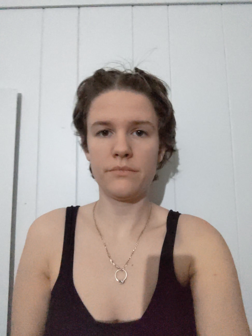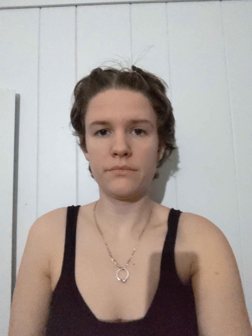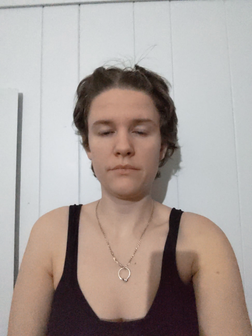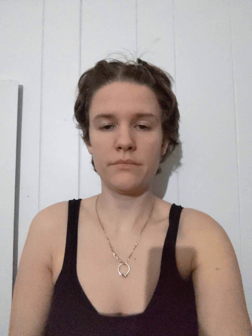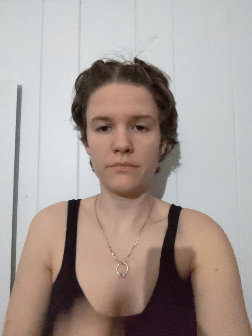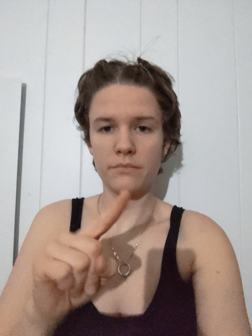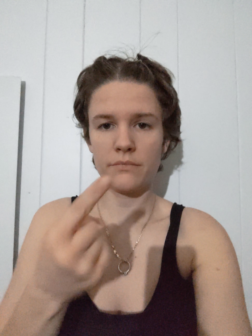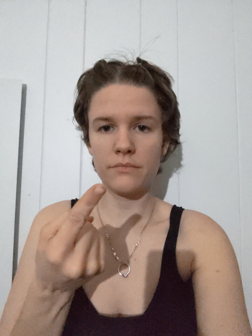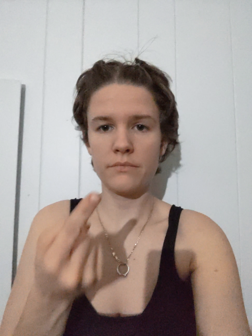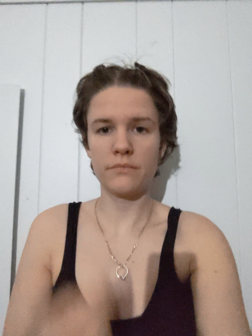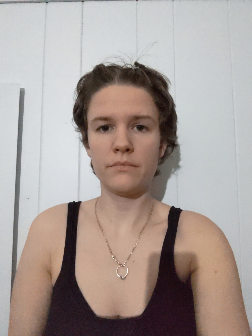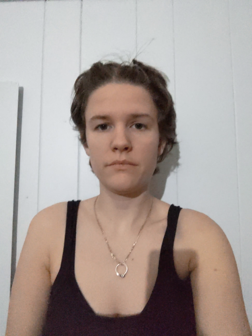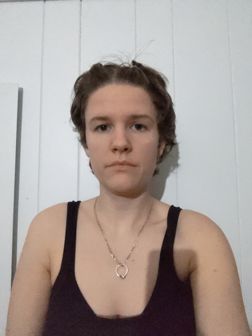first